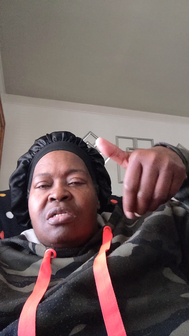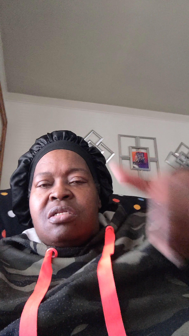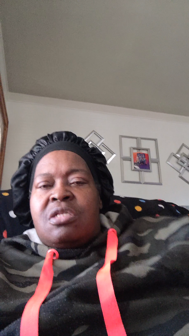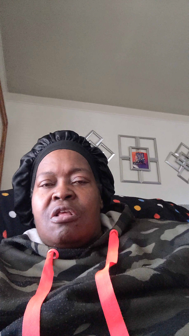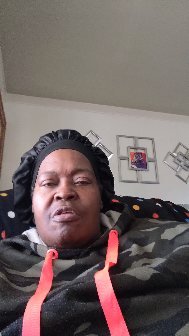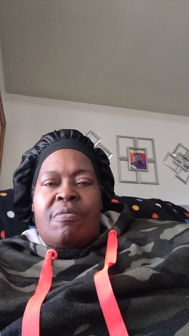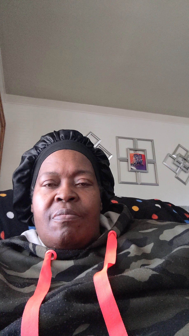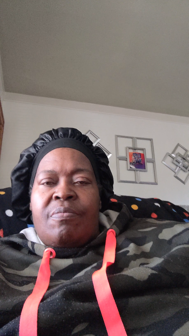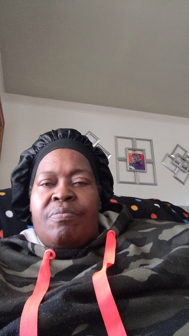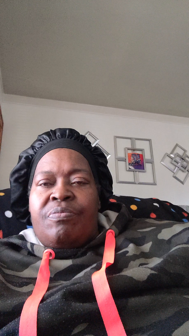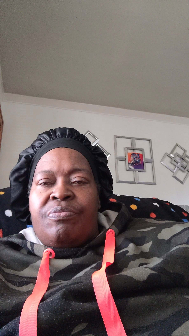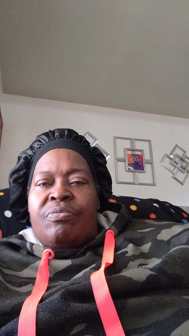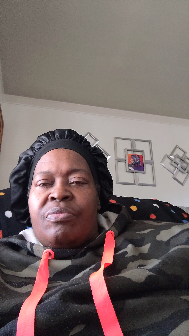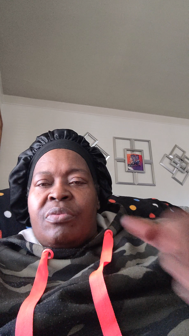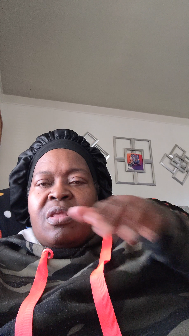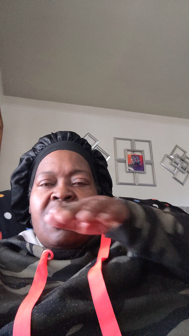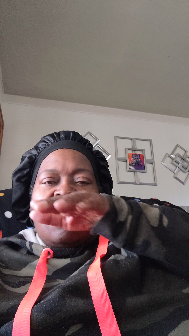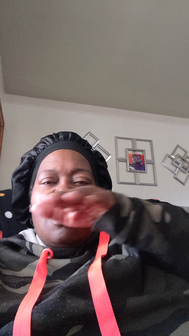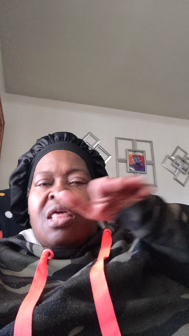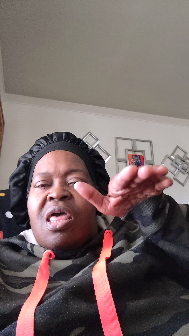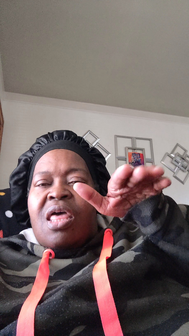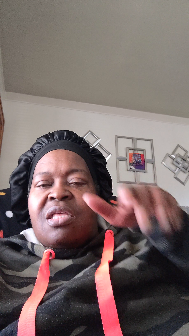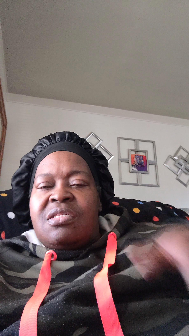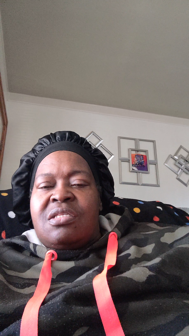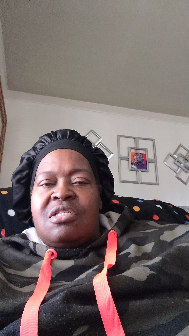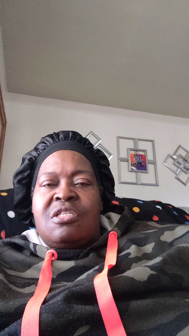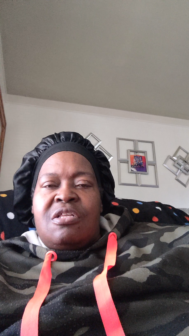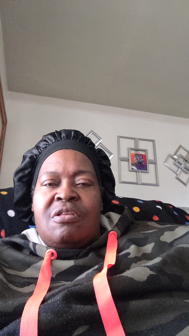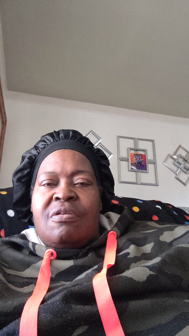nice